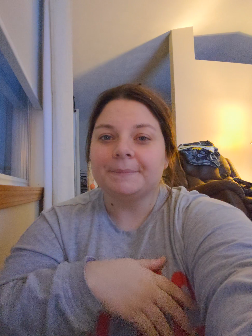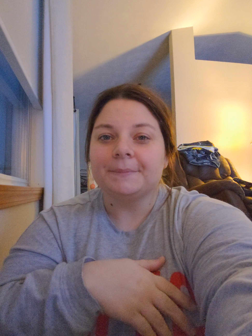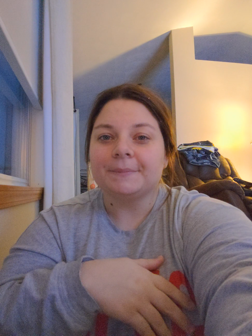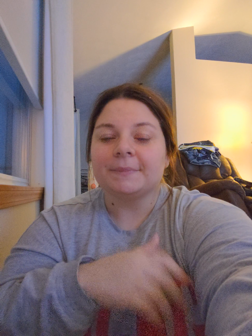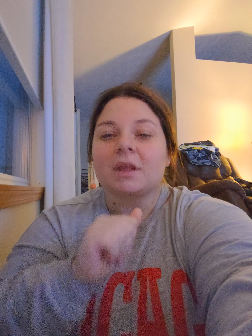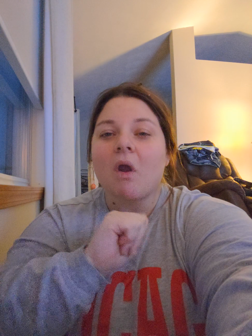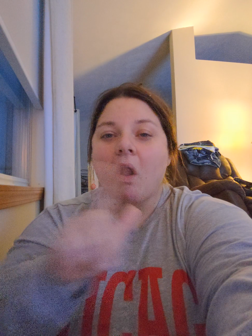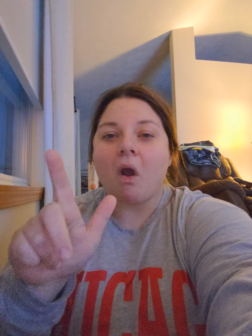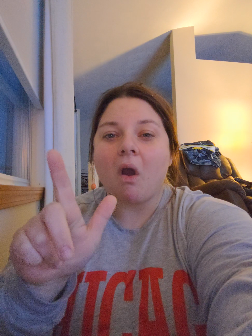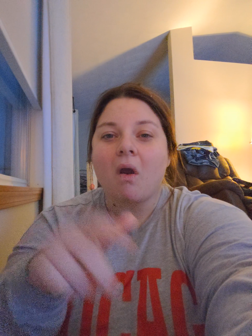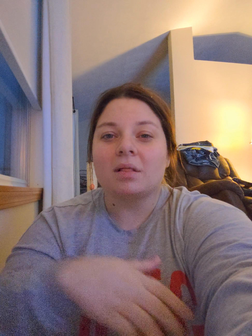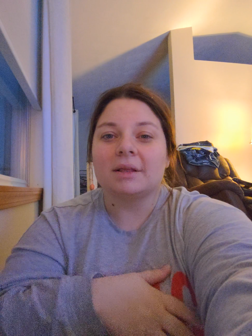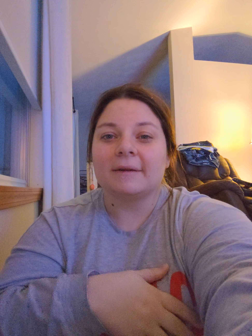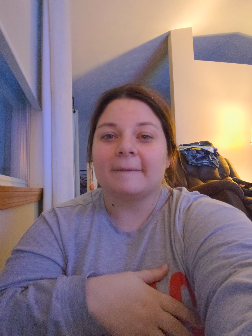all